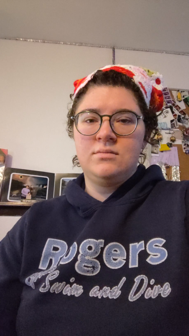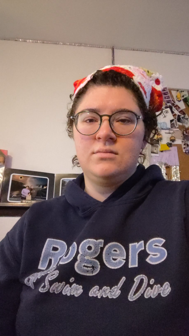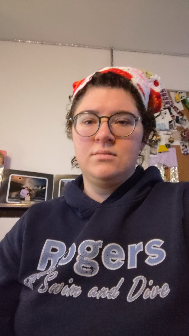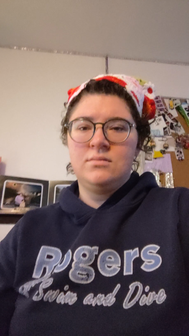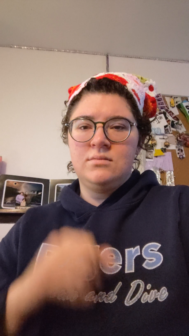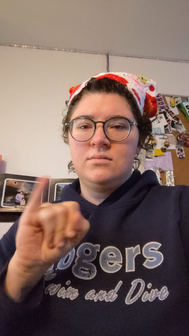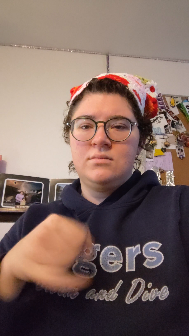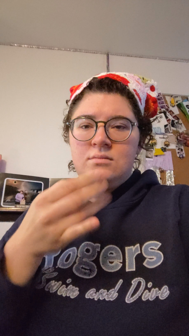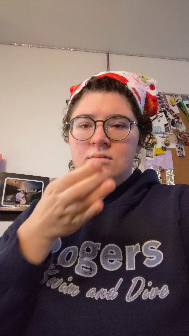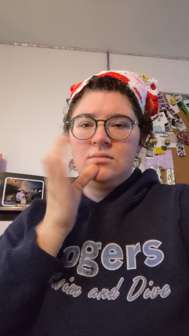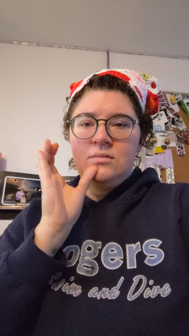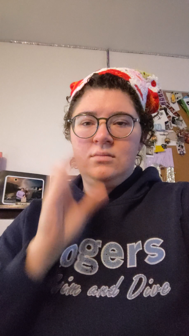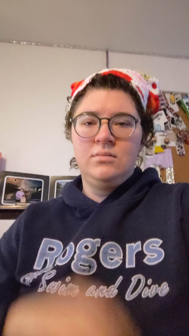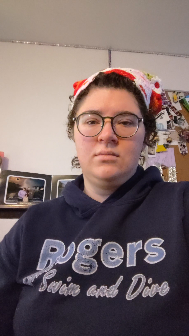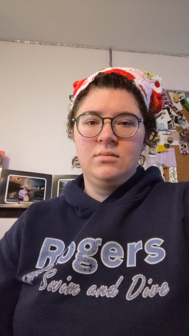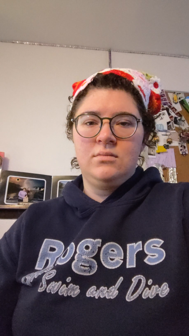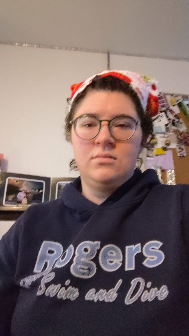juice